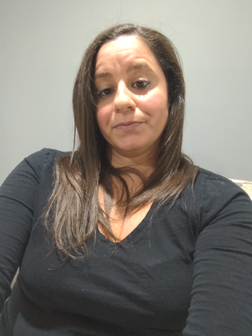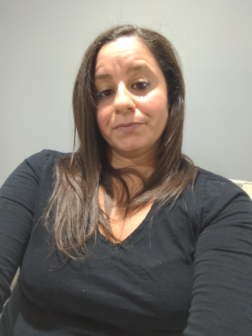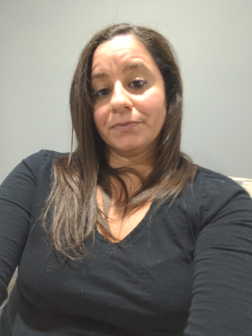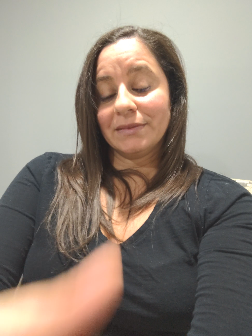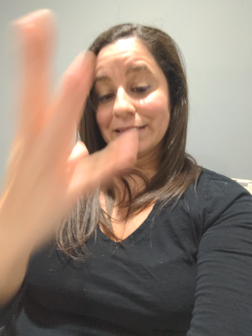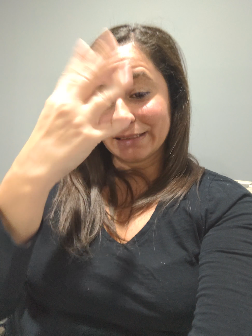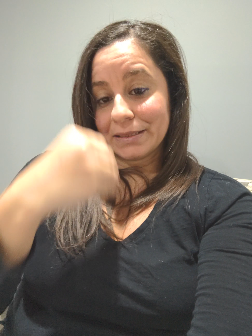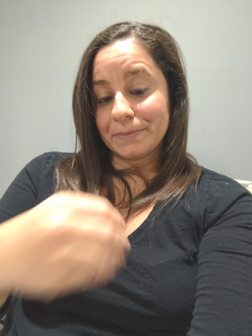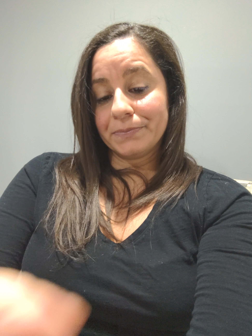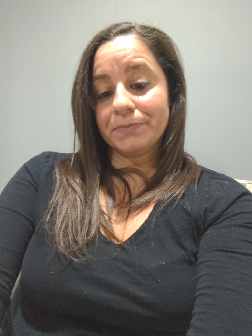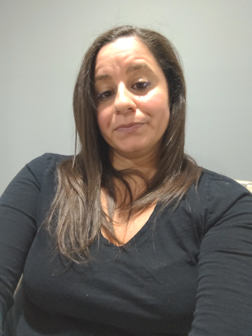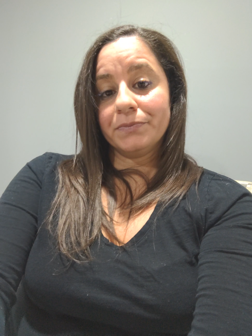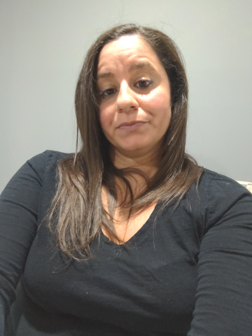sleepy